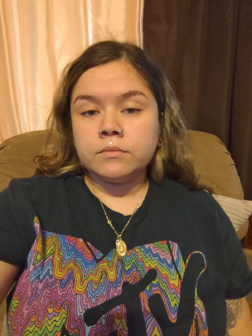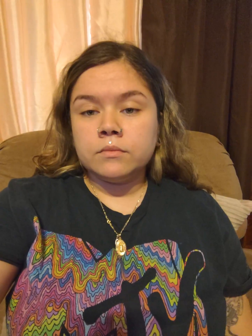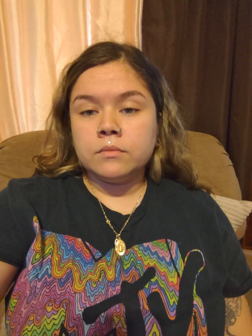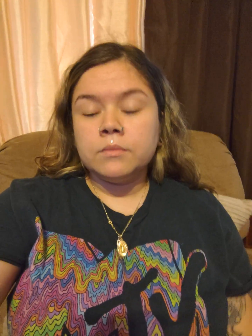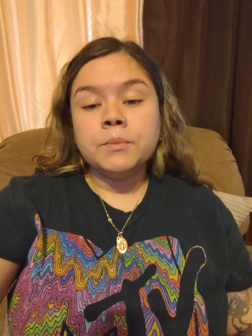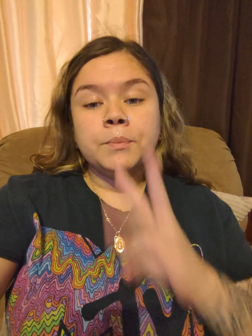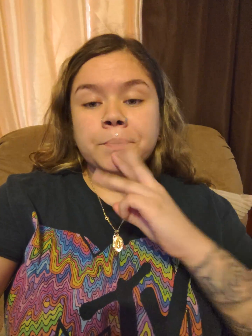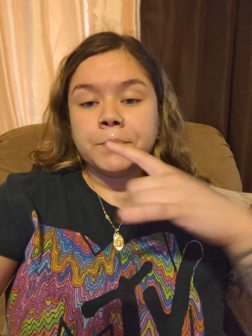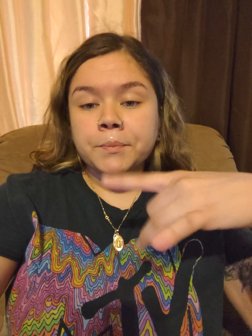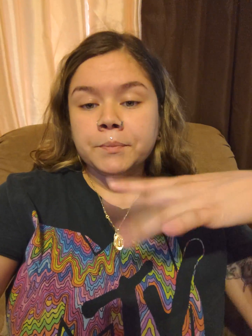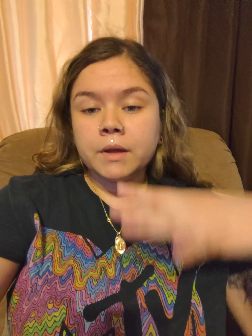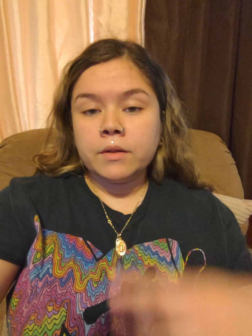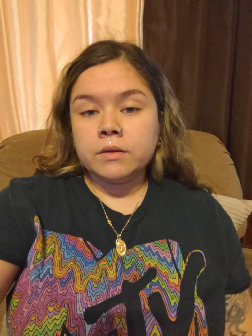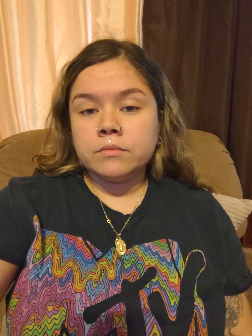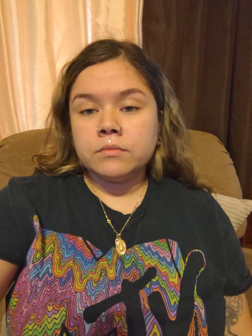melon